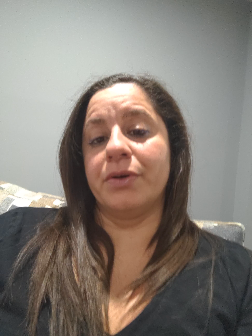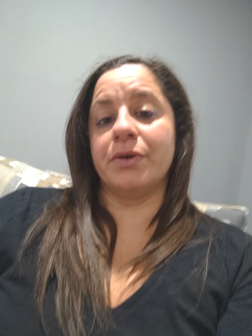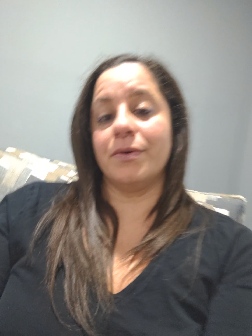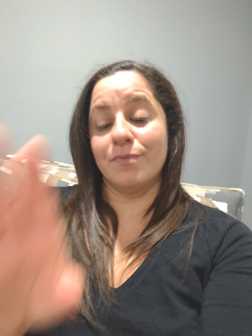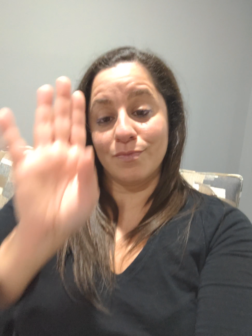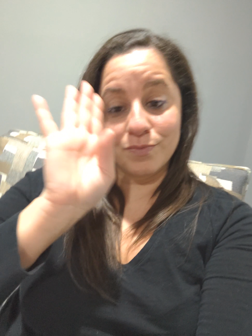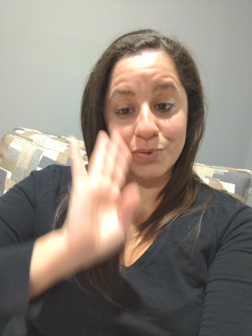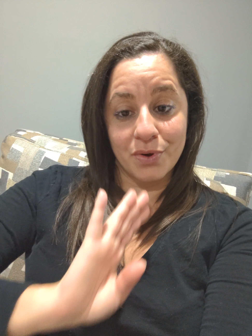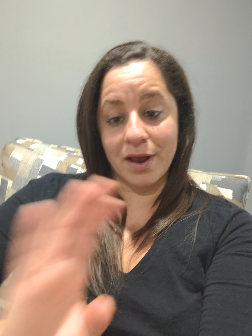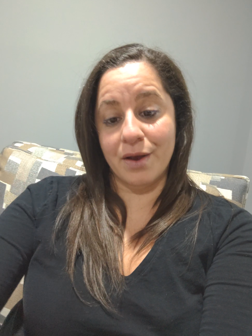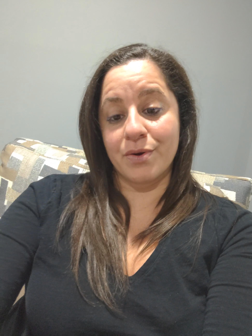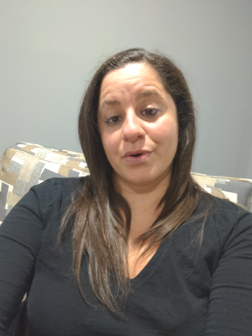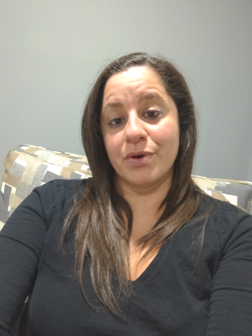brown